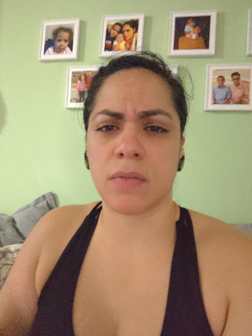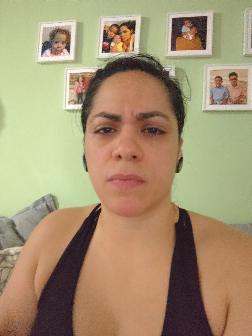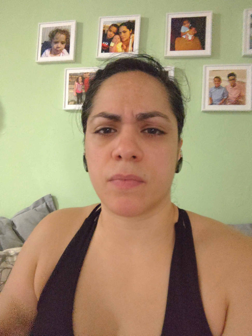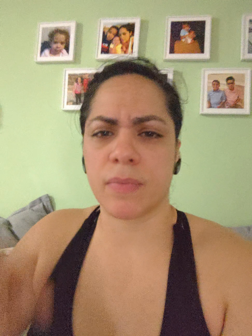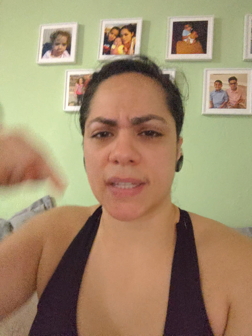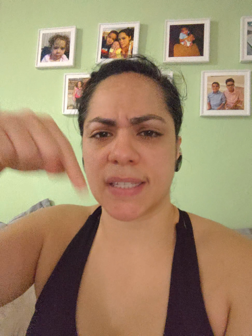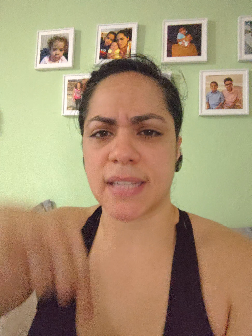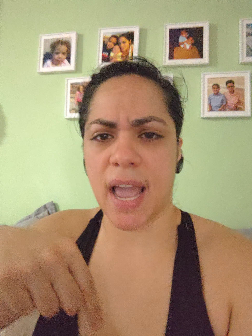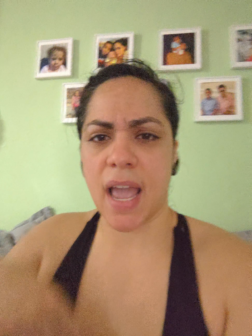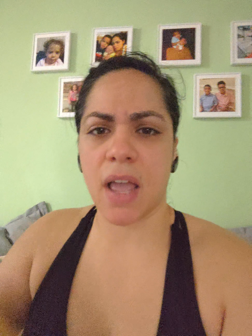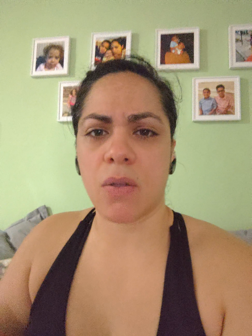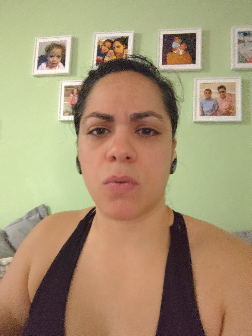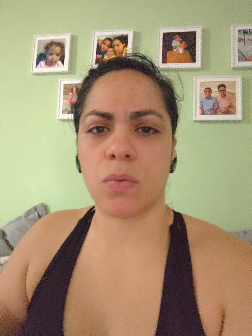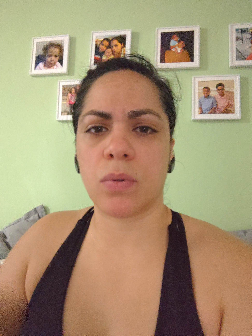down